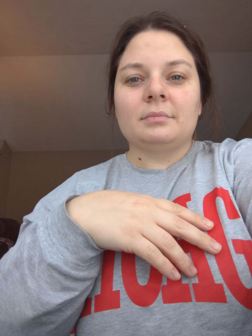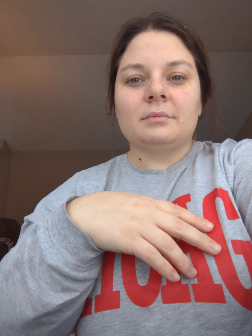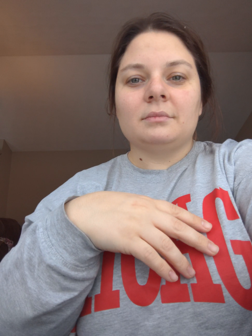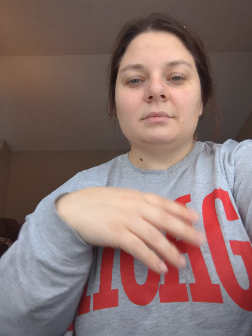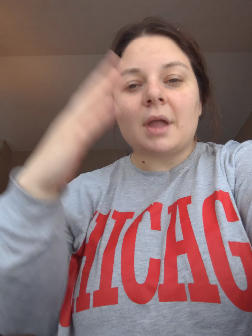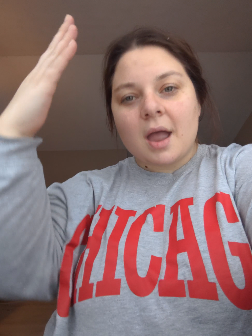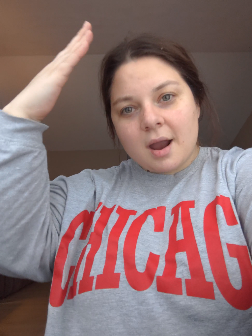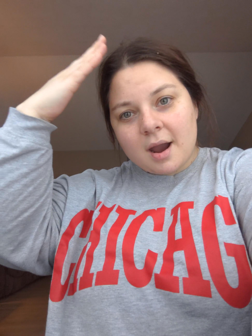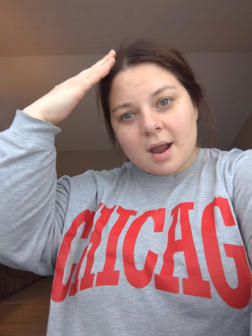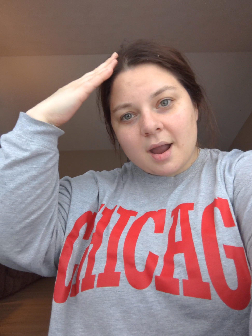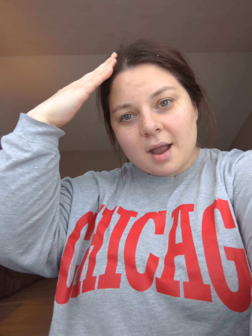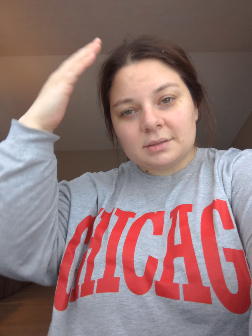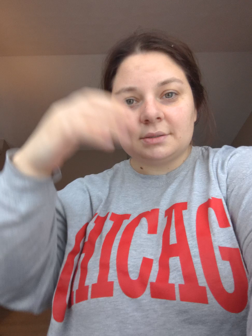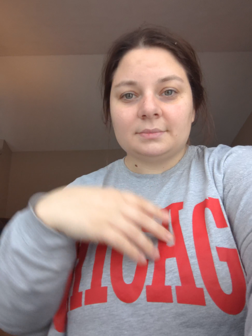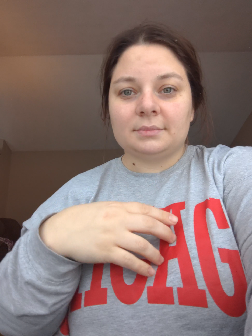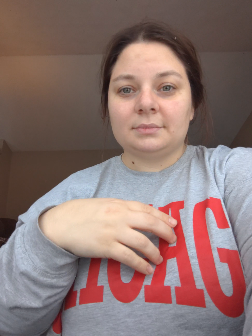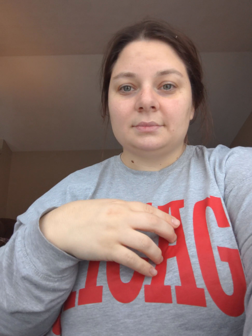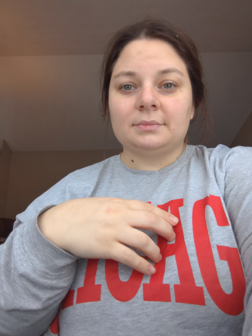hat